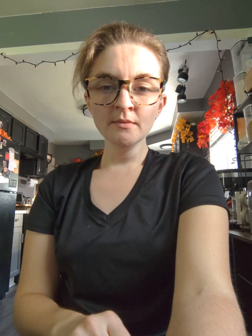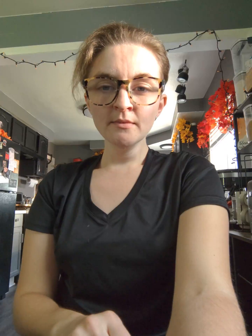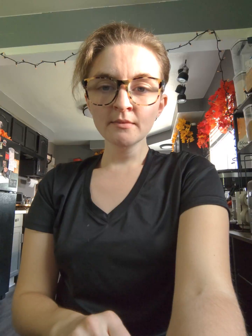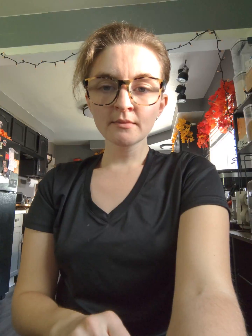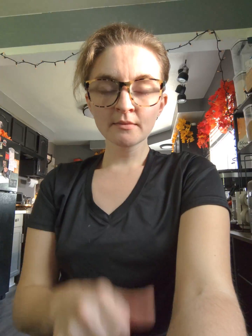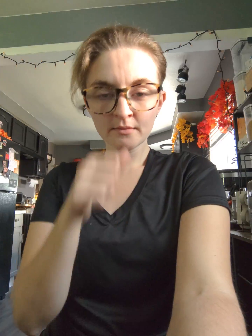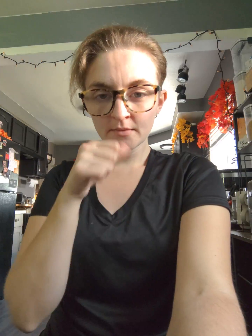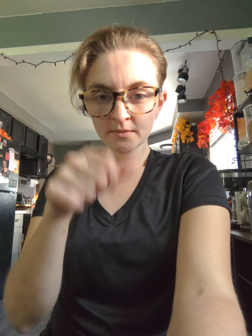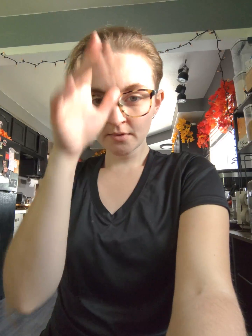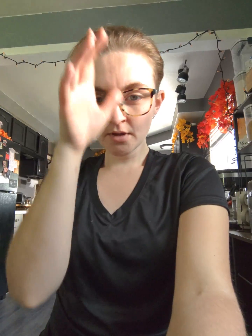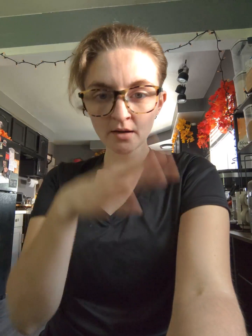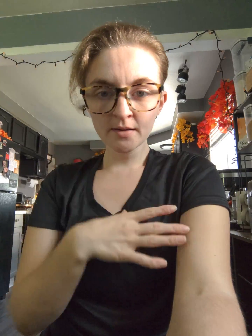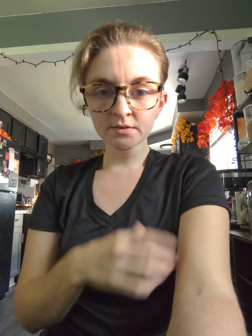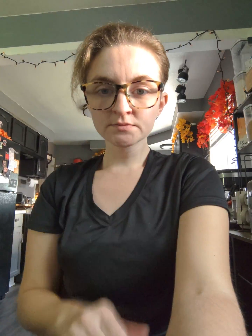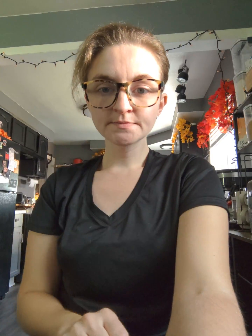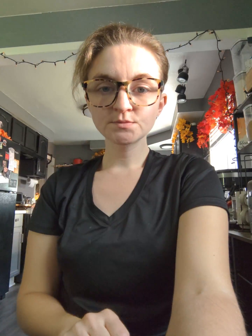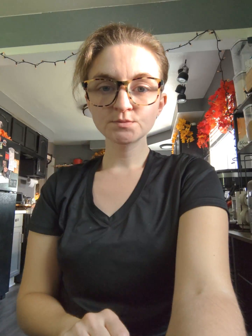mailman